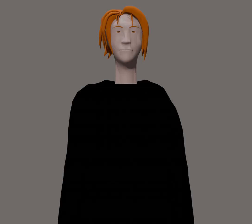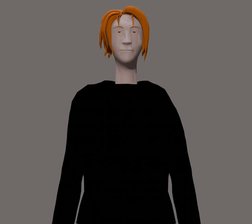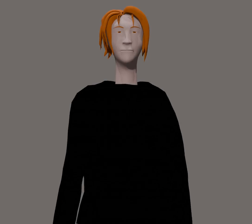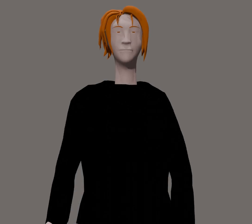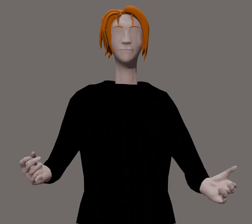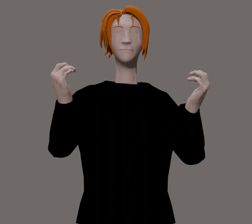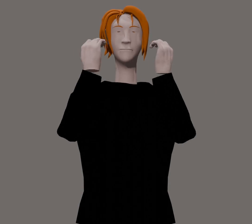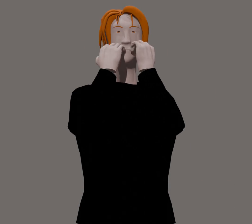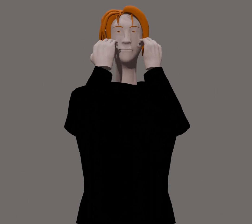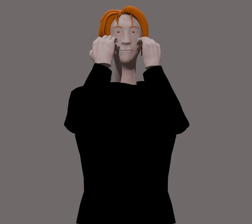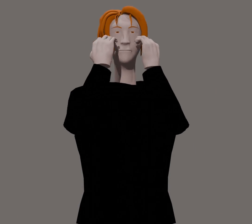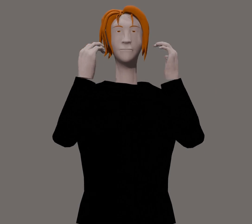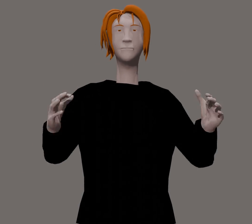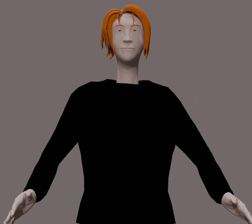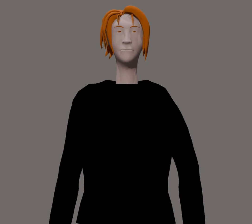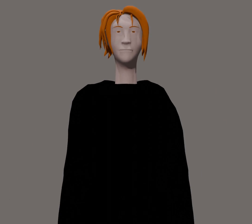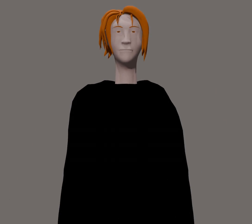Cherokee